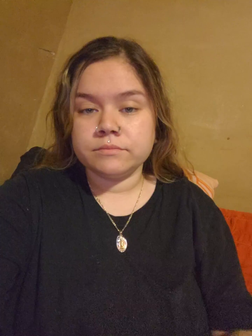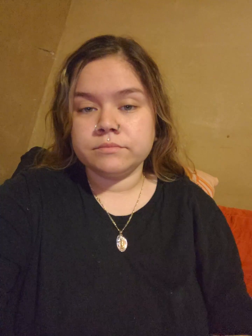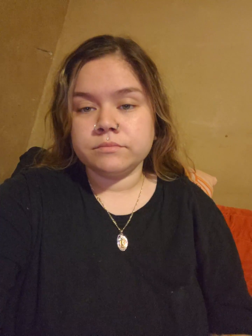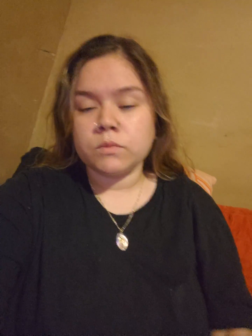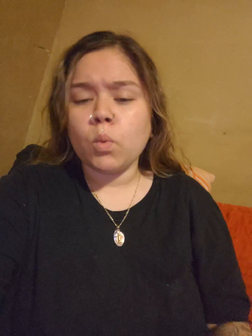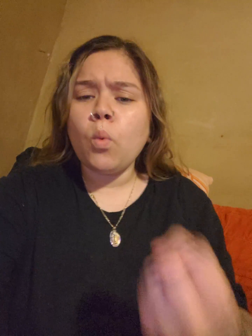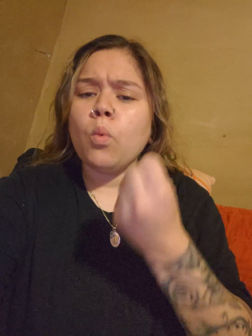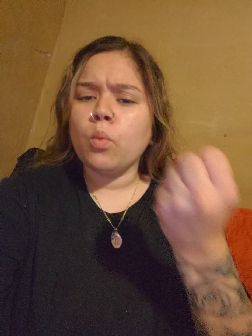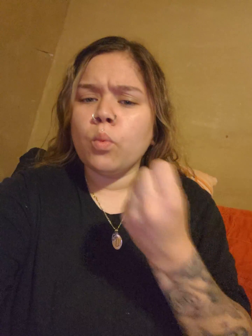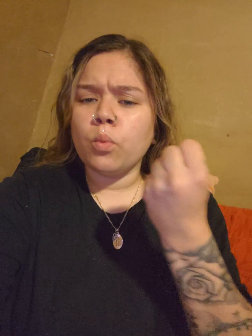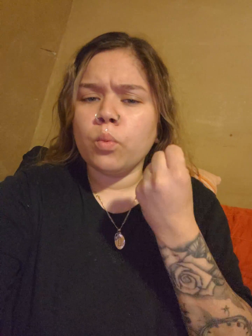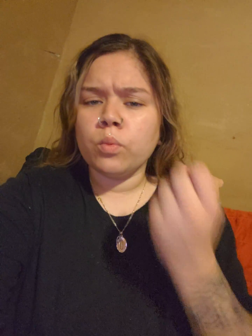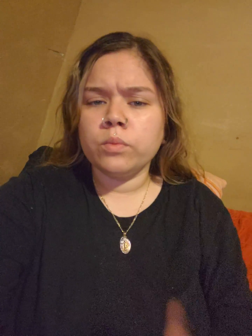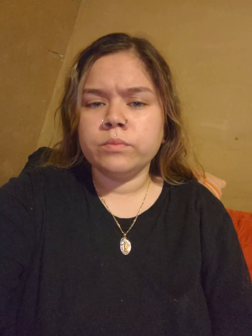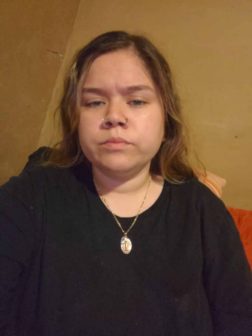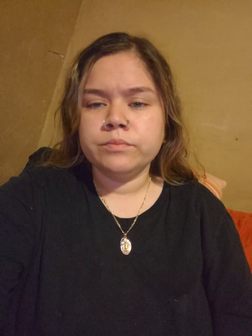hold